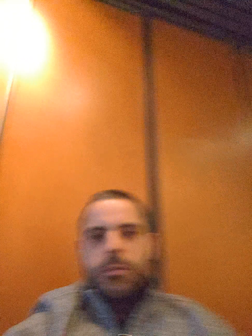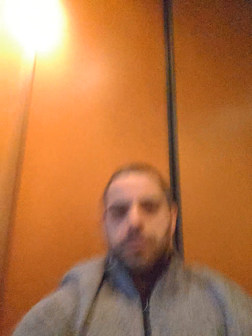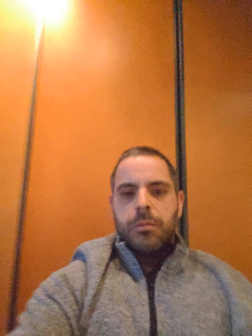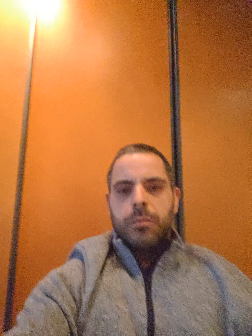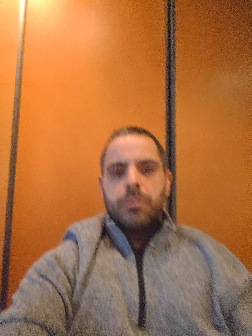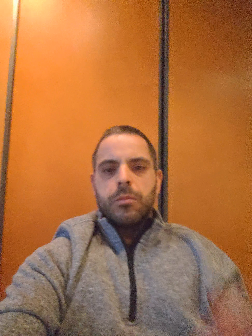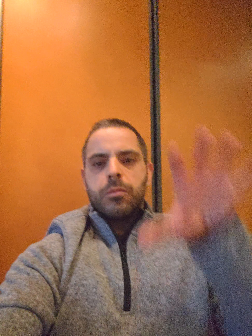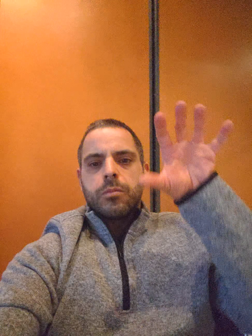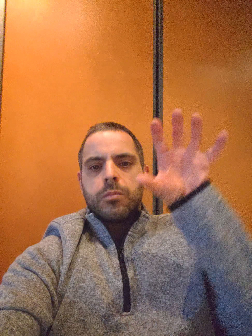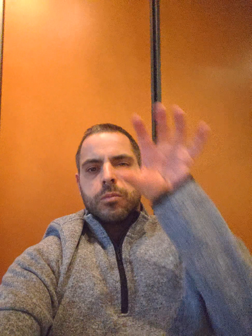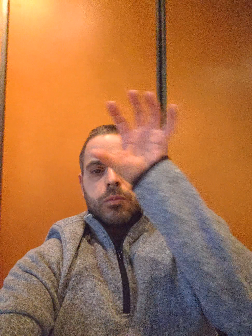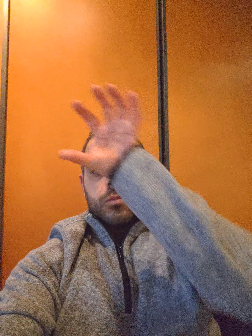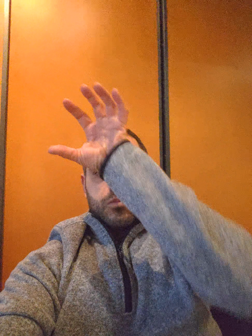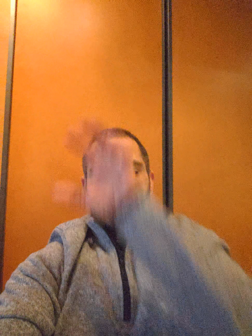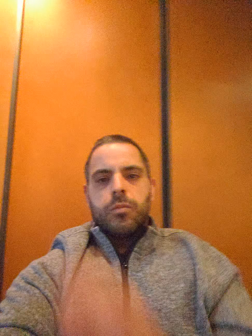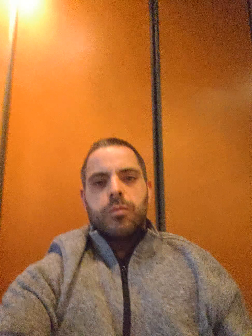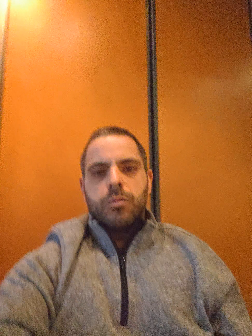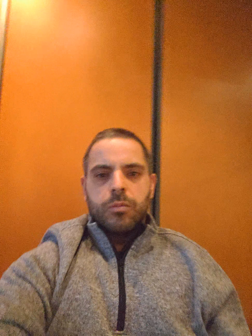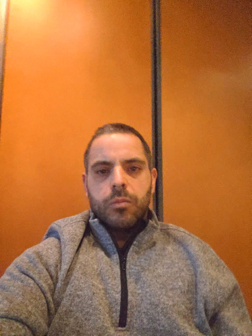cloud